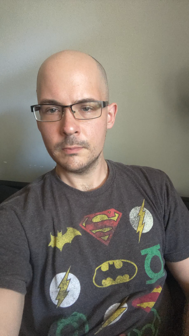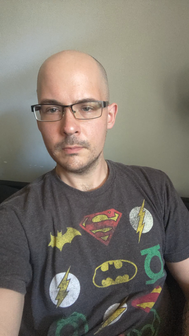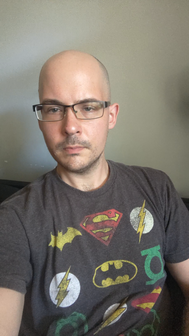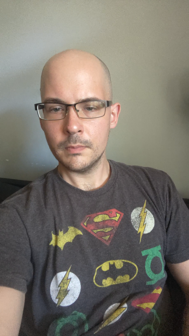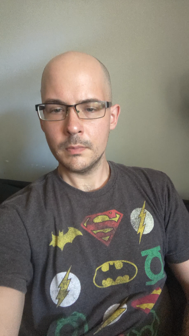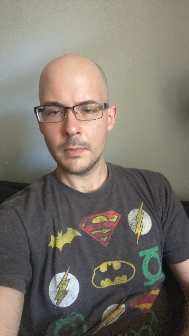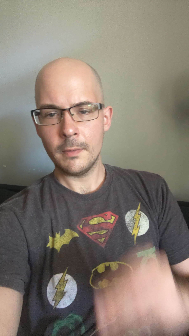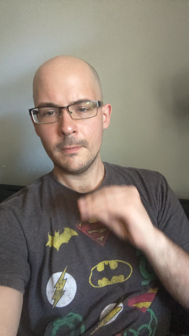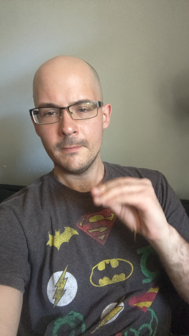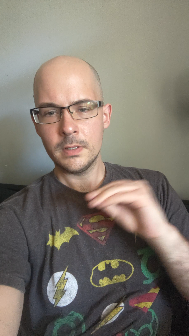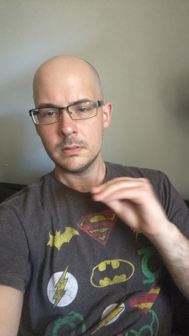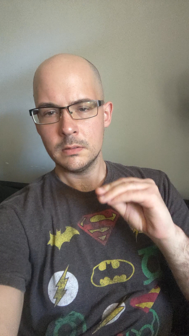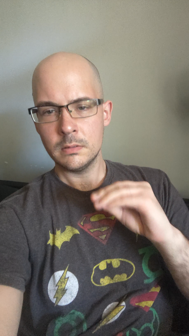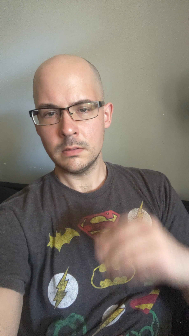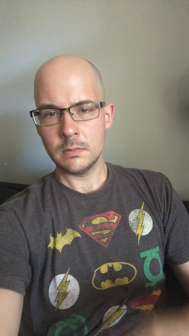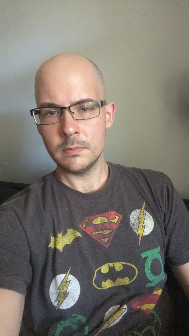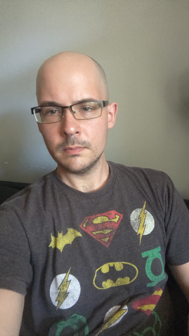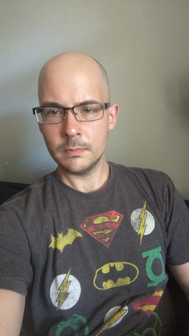fix